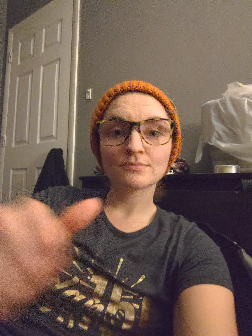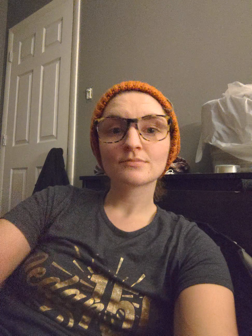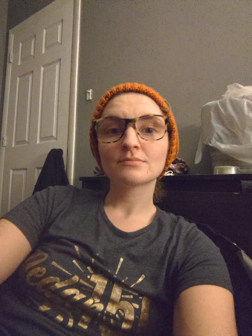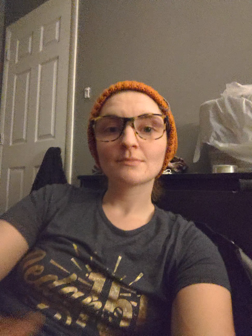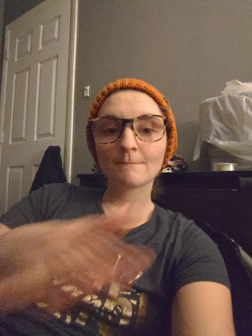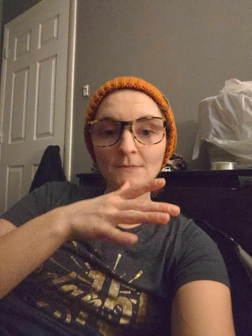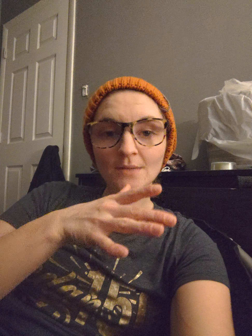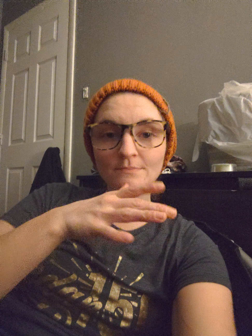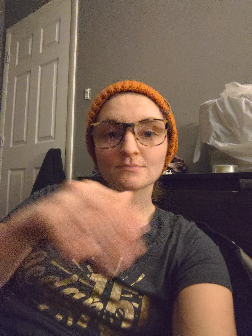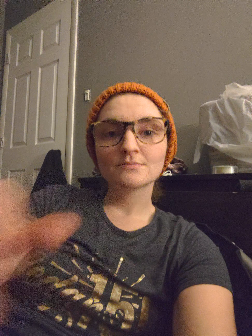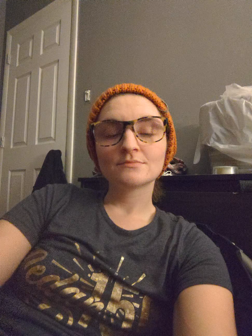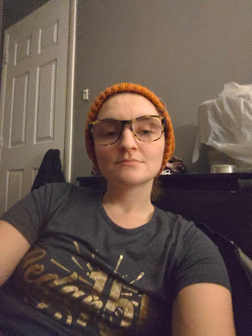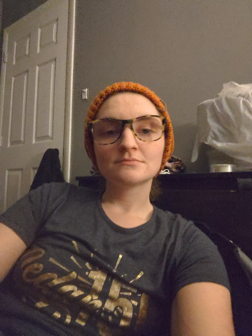mom